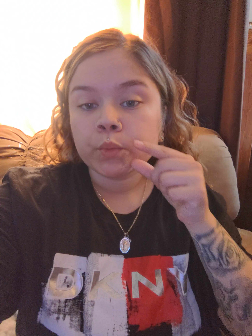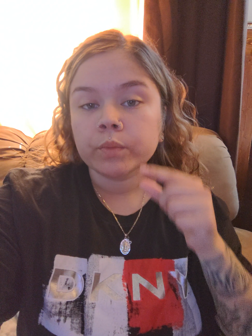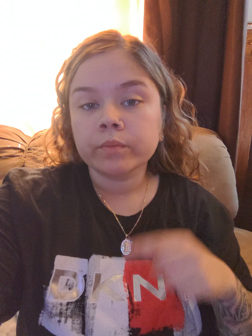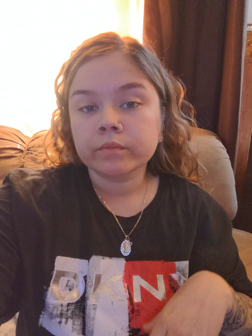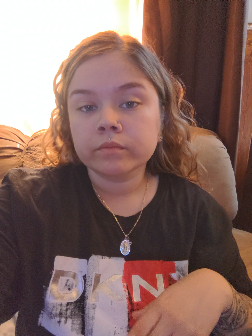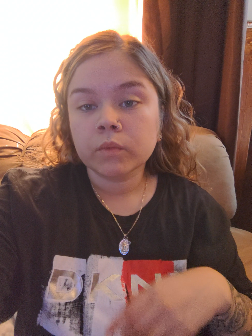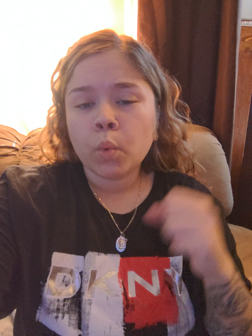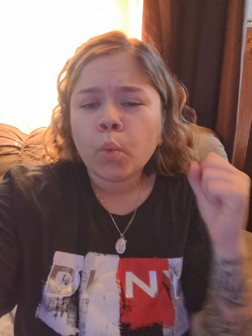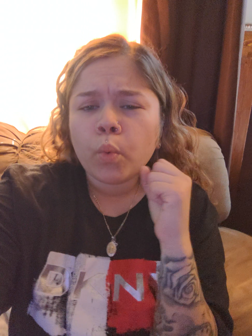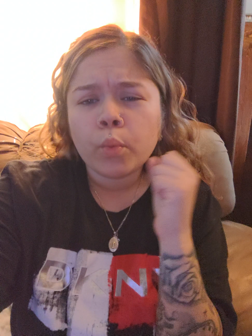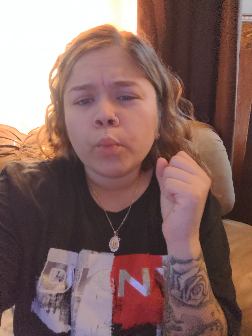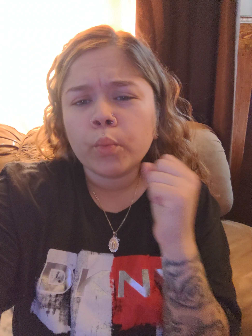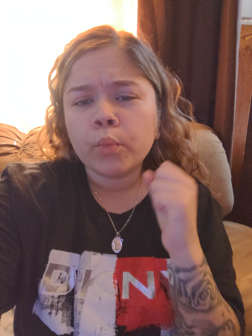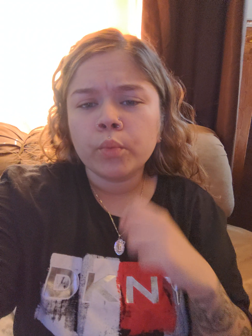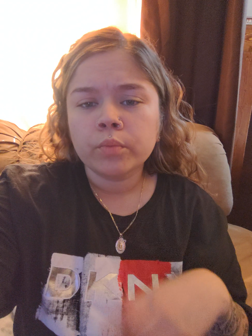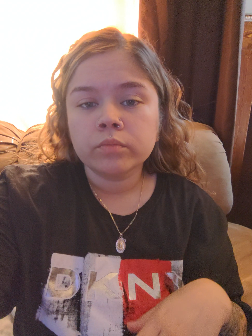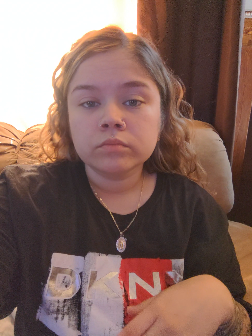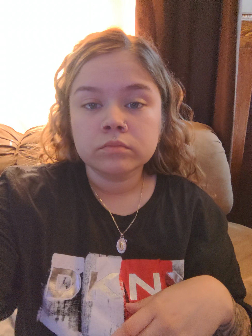cold